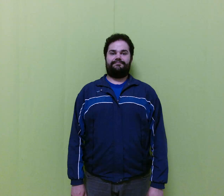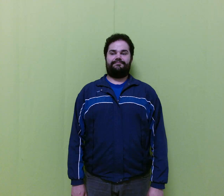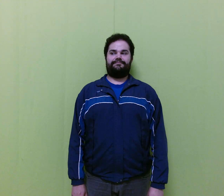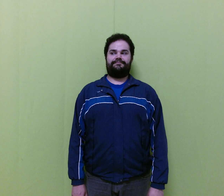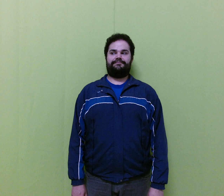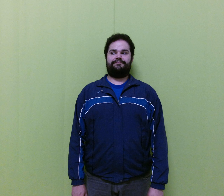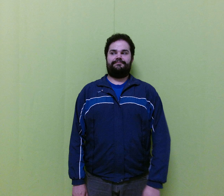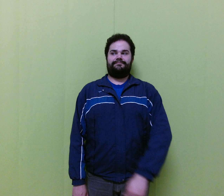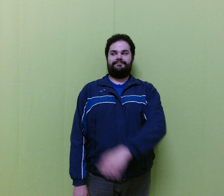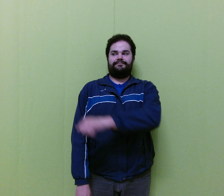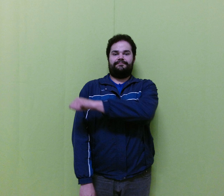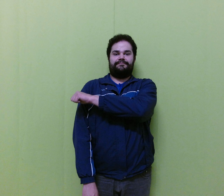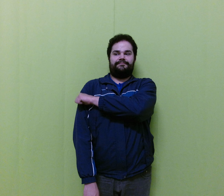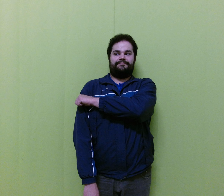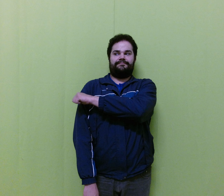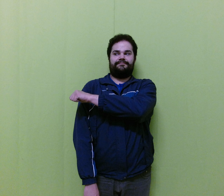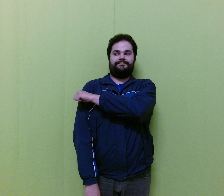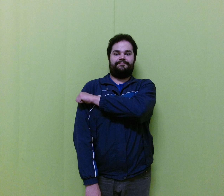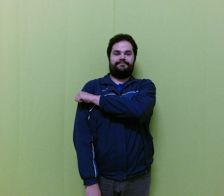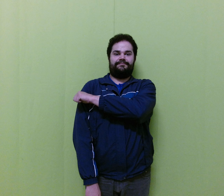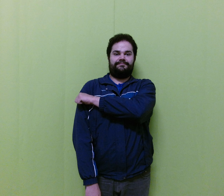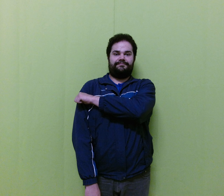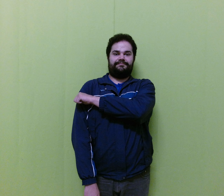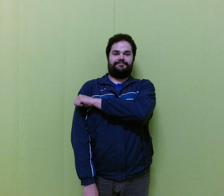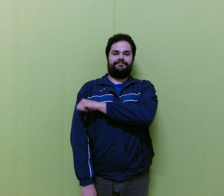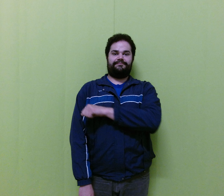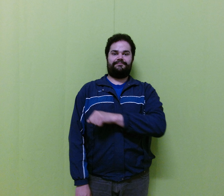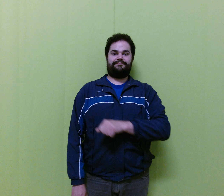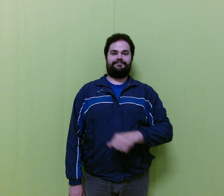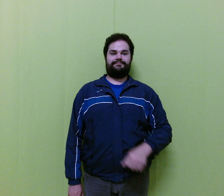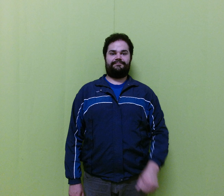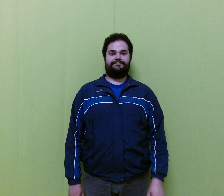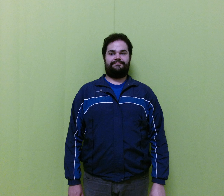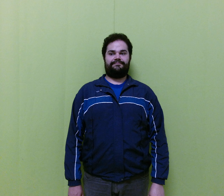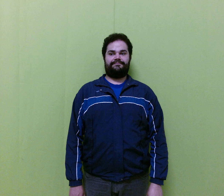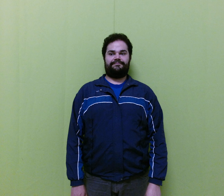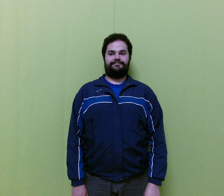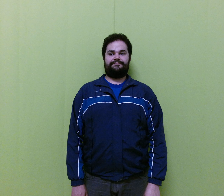aluno